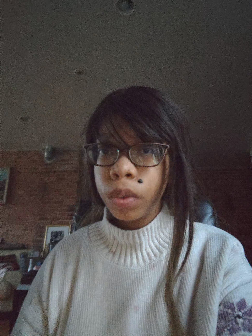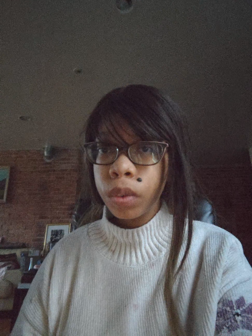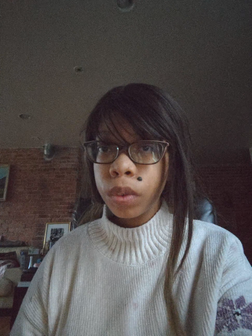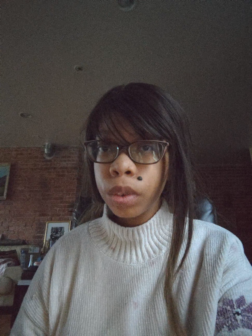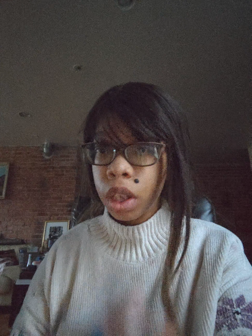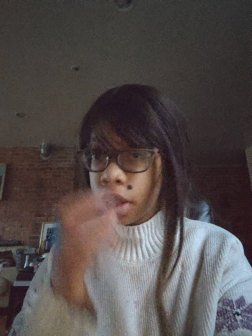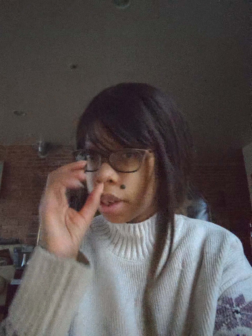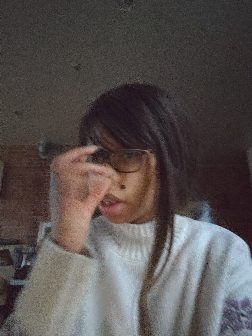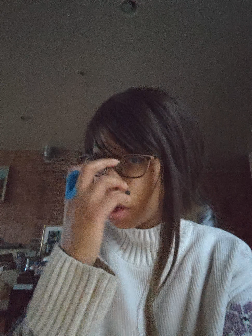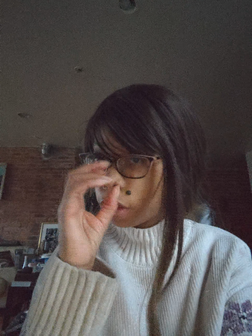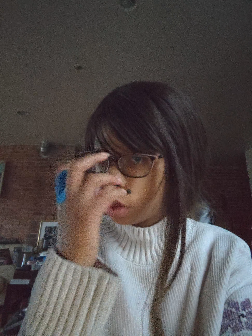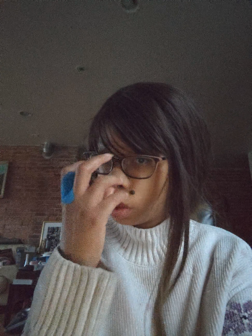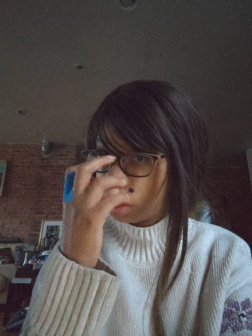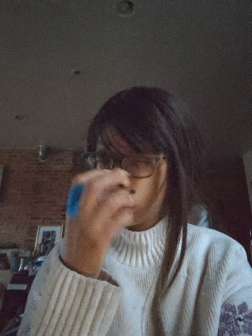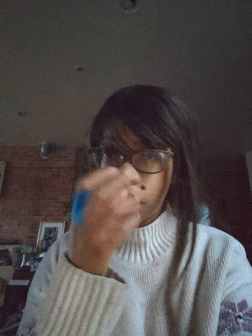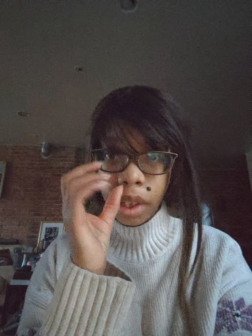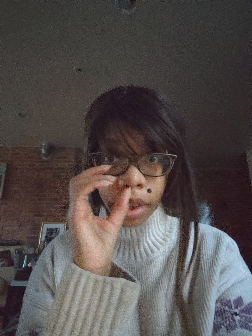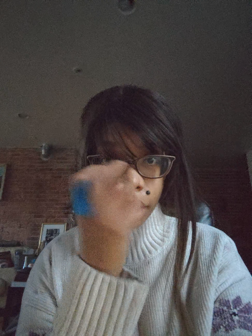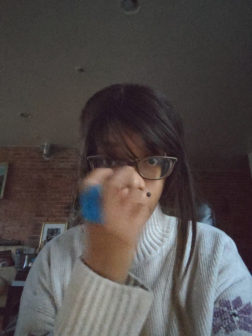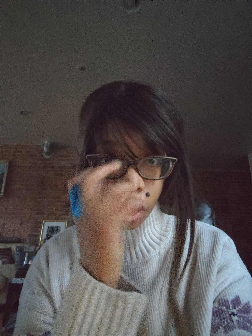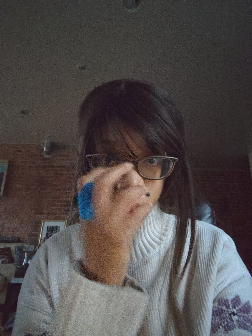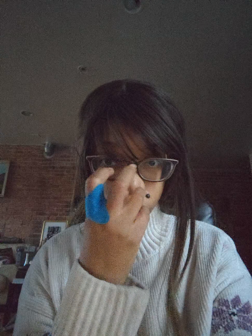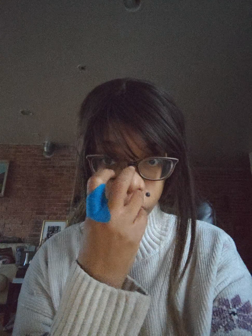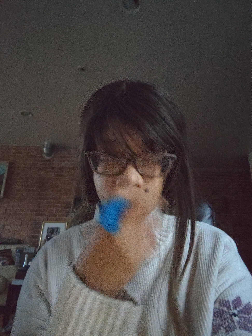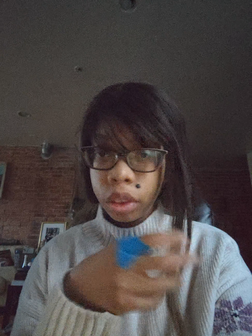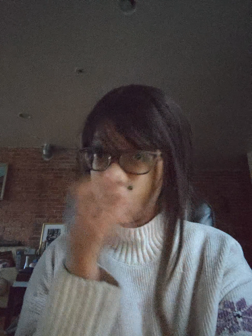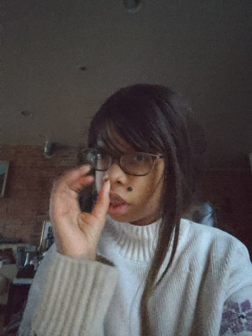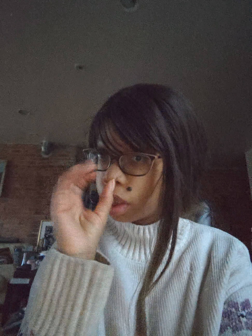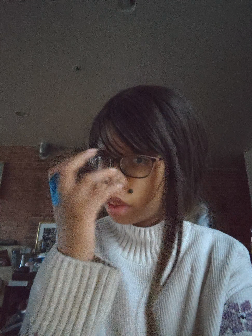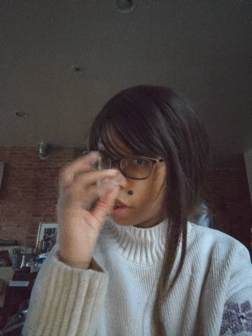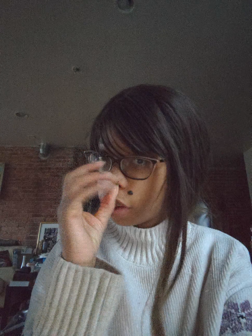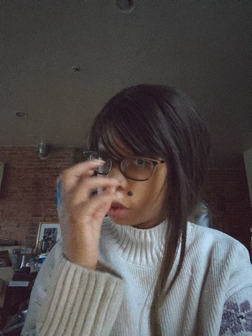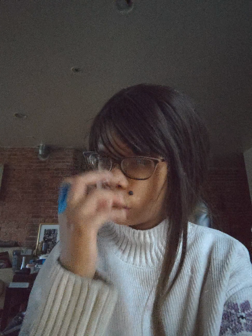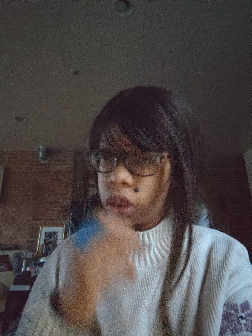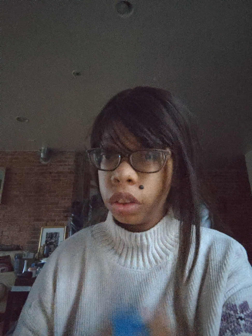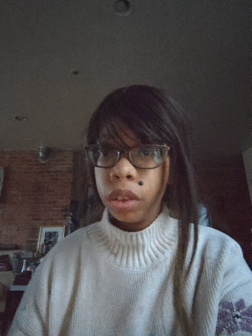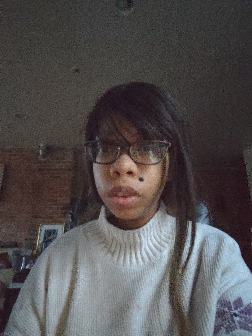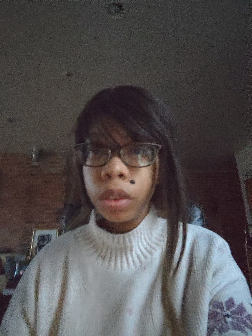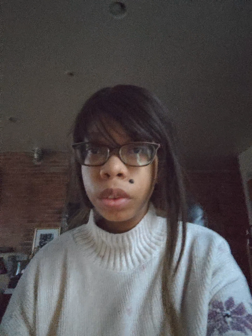clown